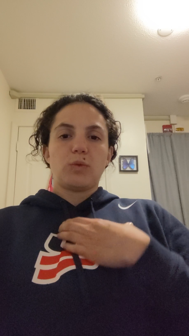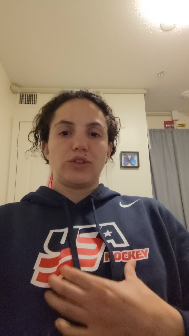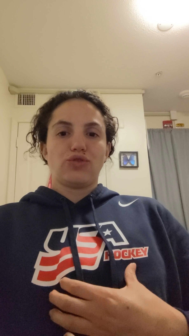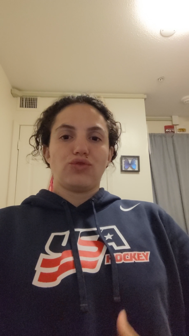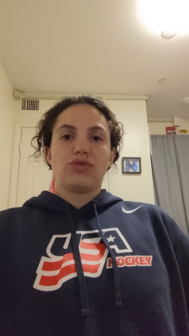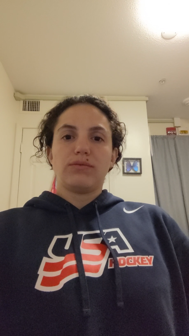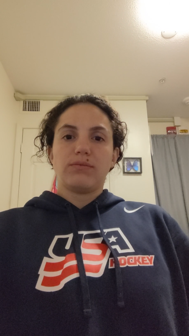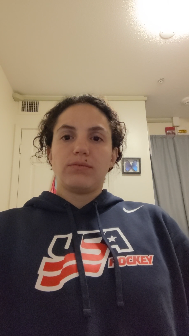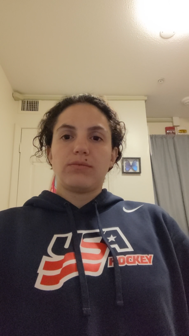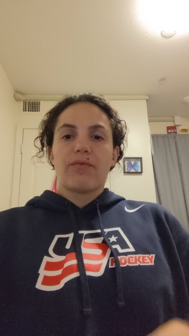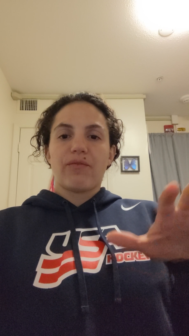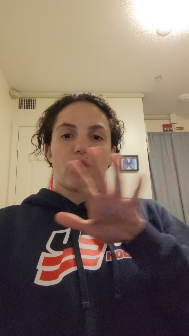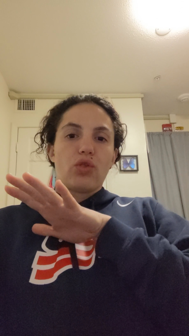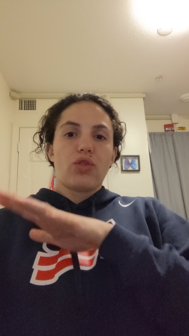full